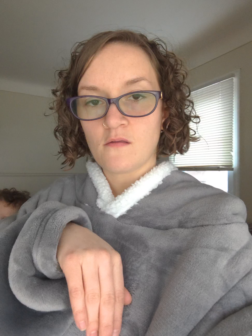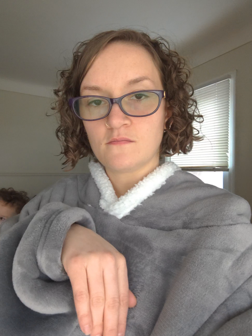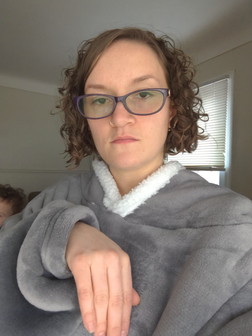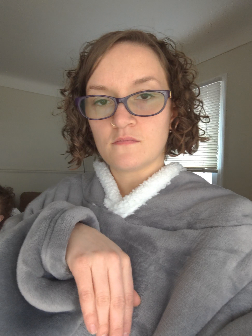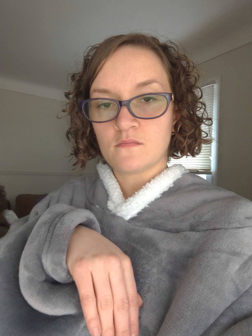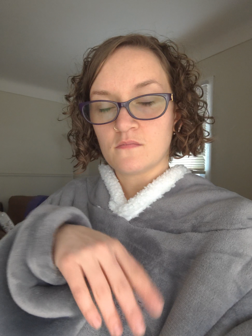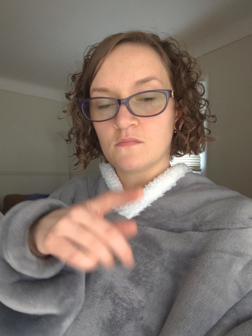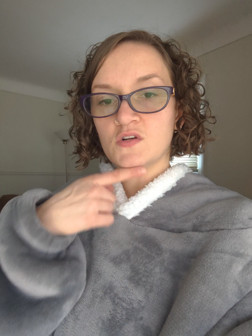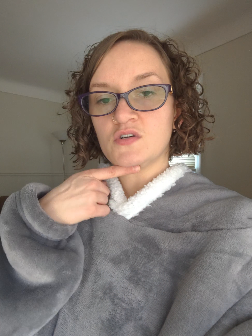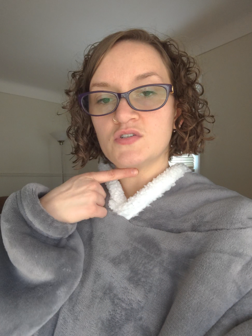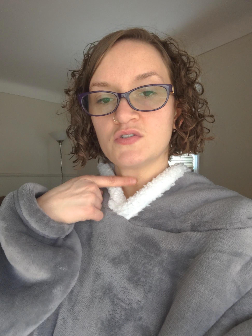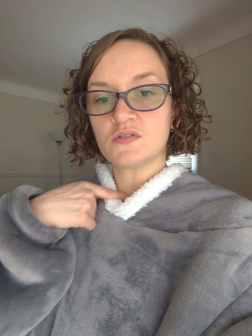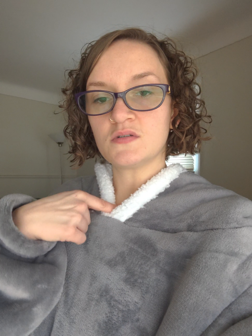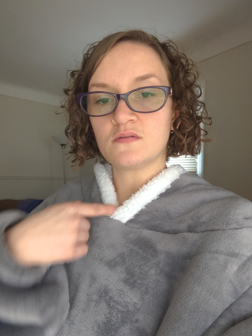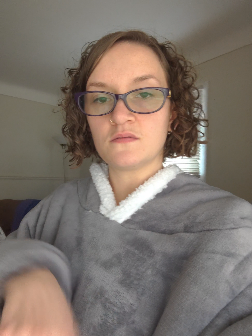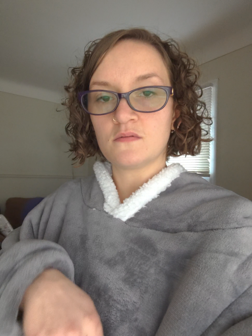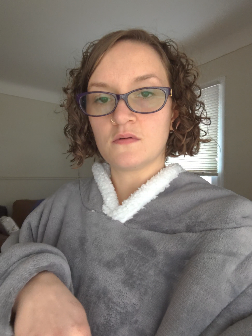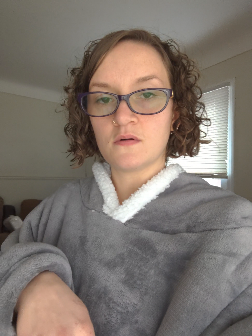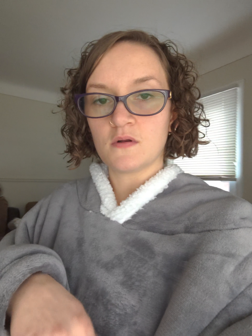thirsty